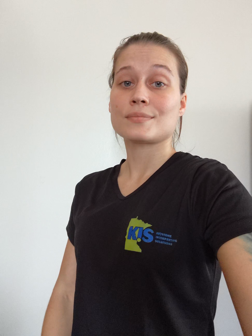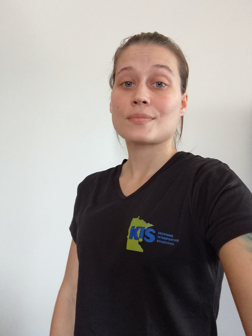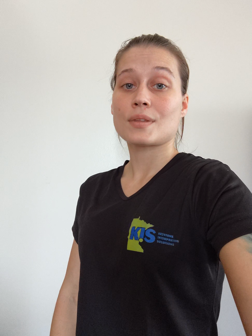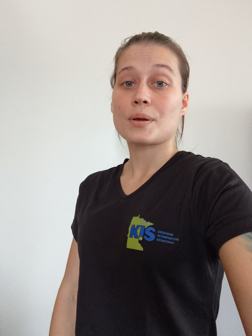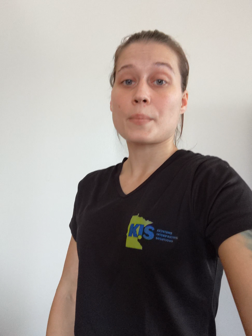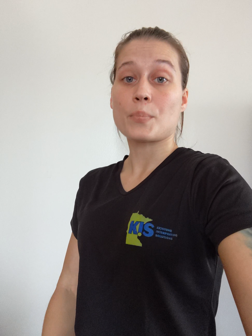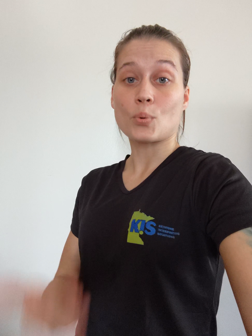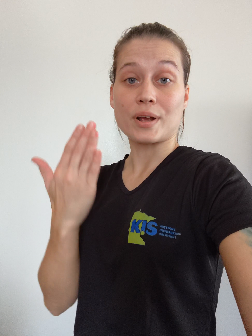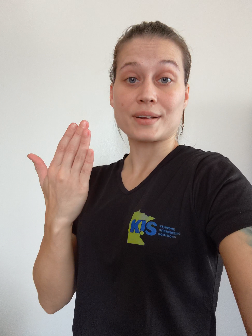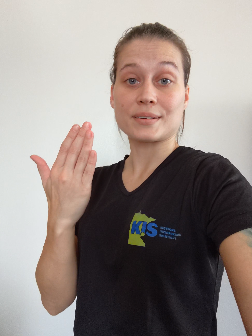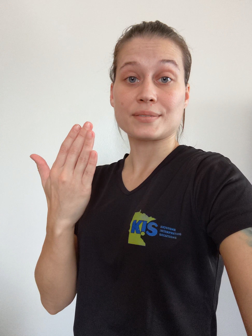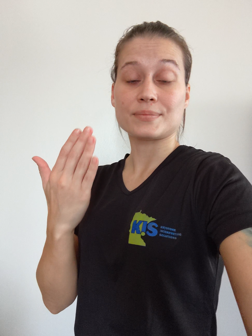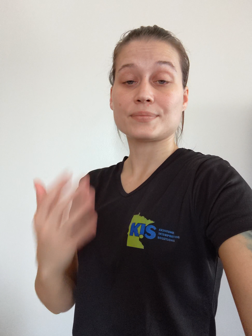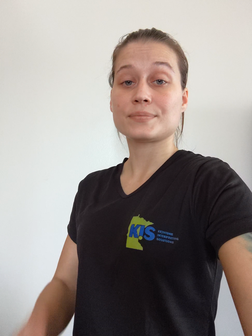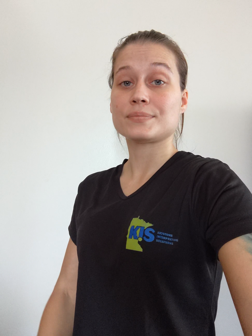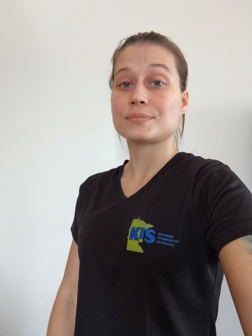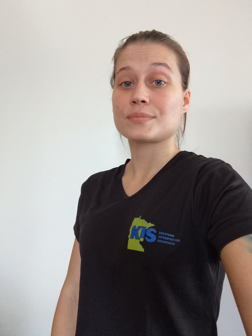morning